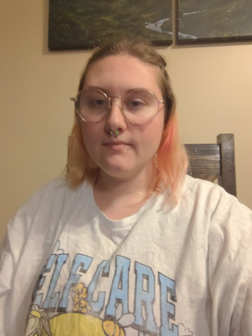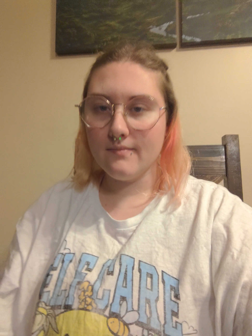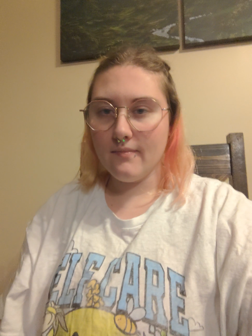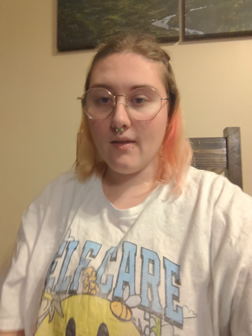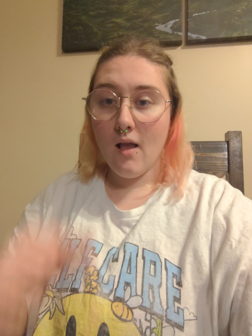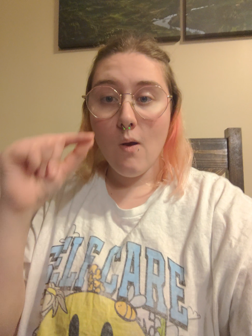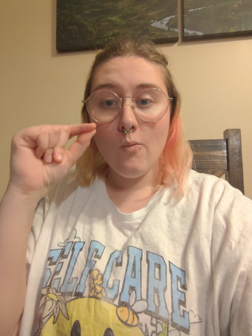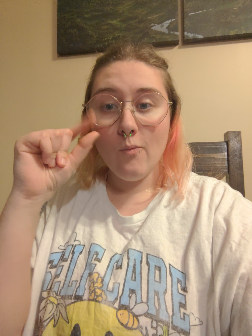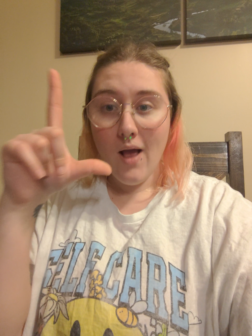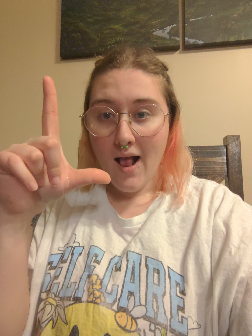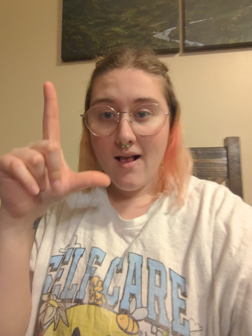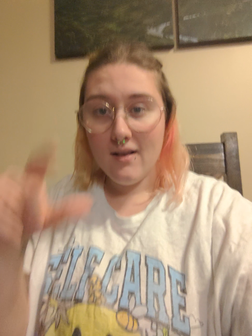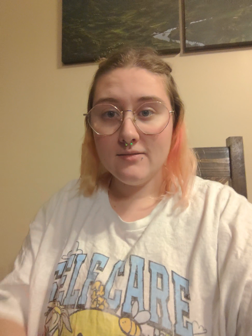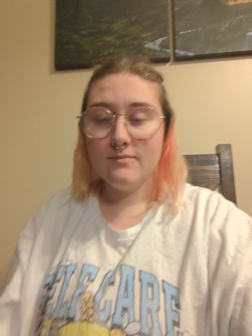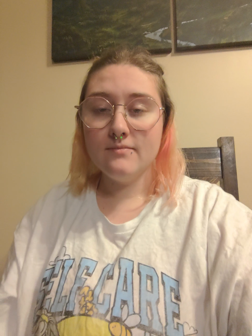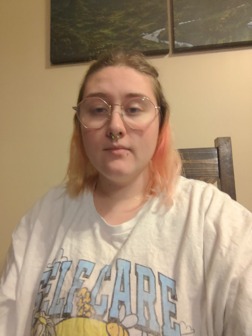awake